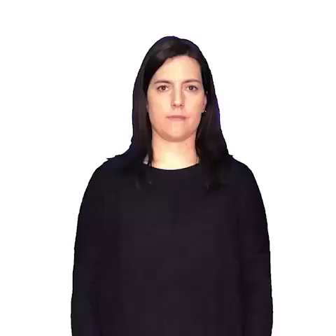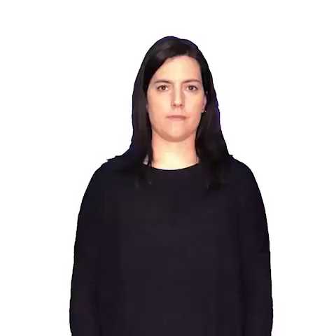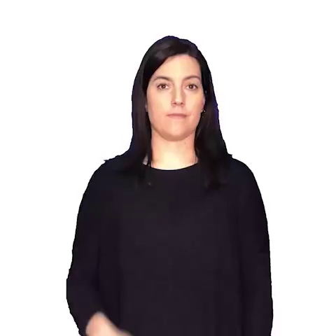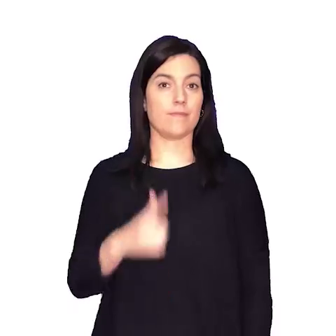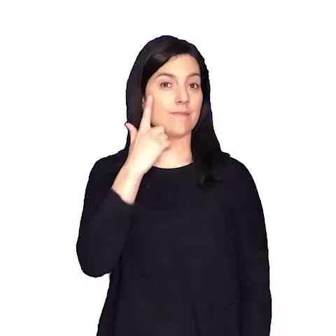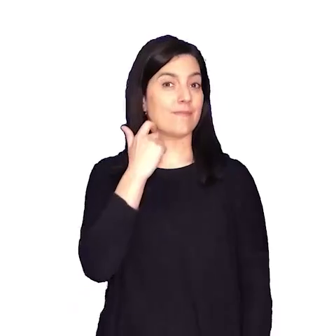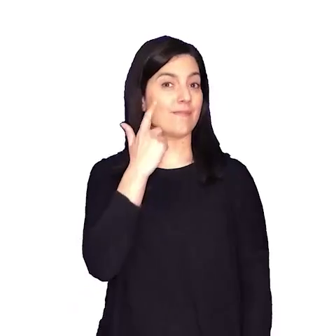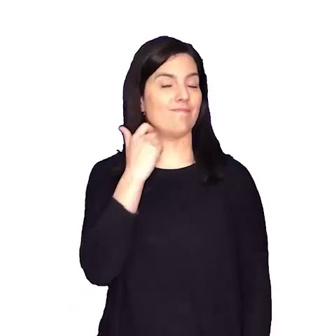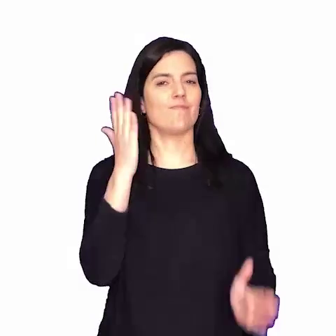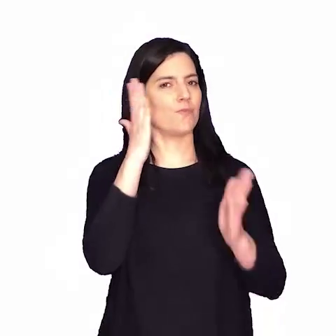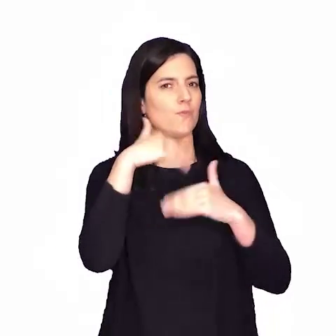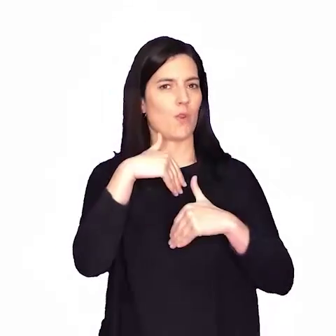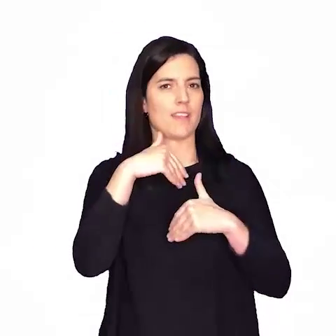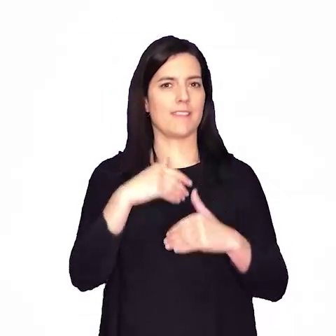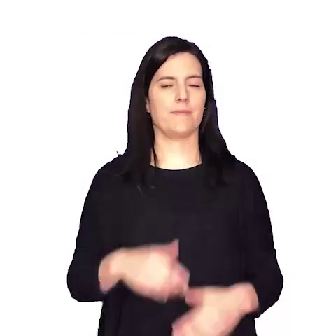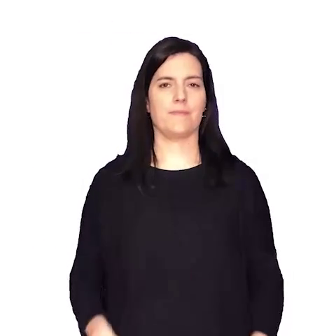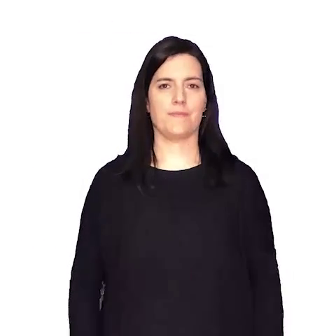costumbre haber no